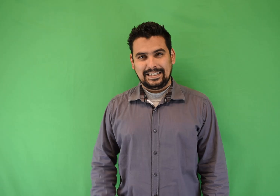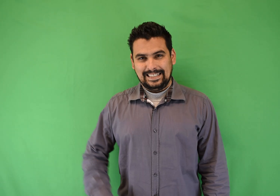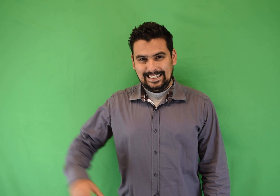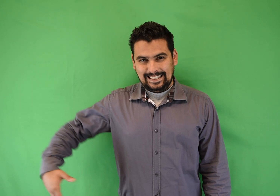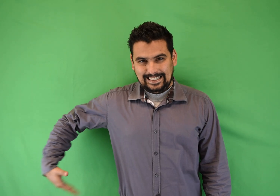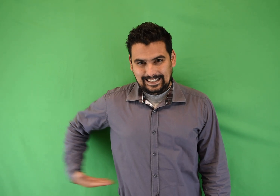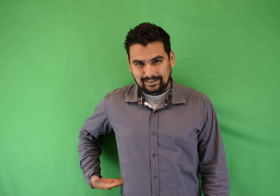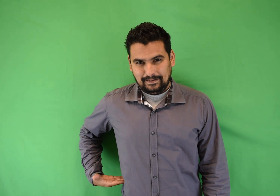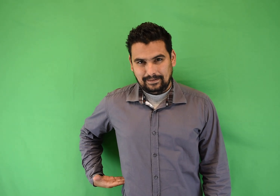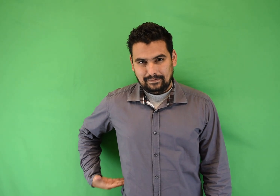accidente